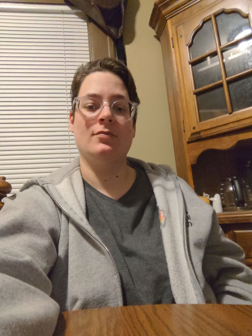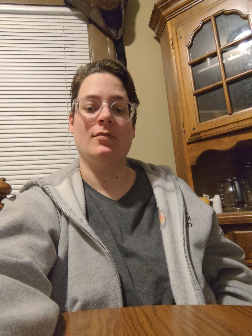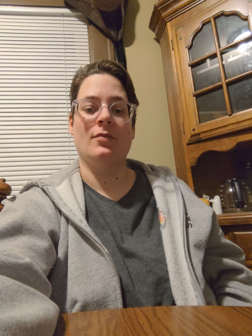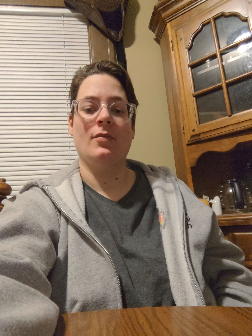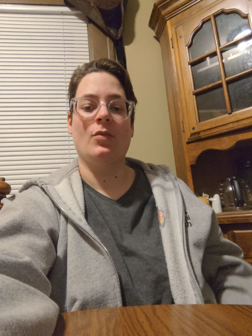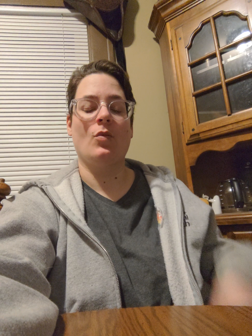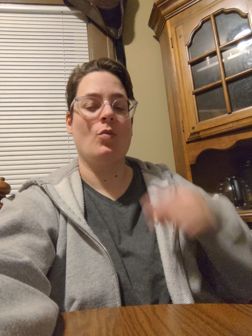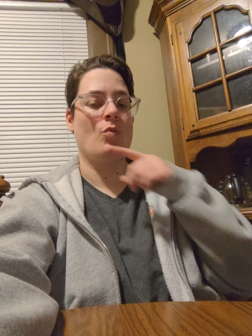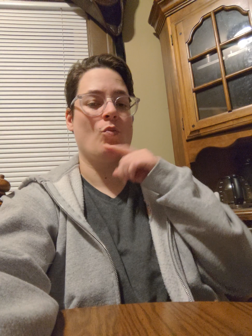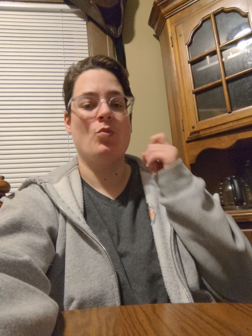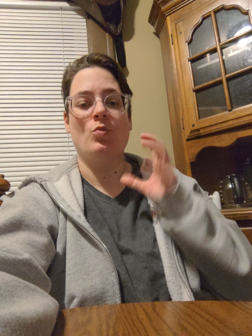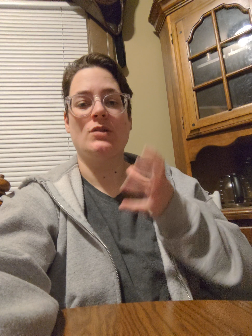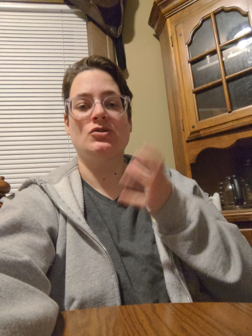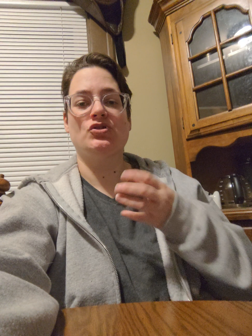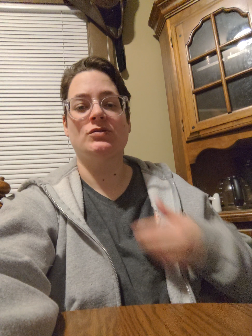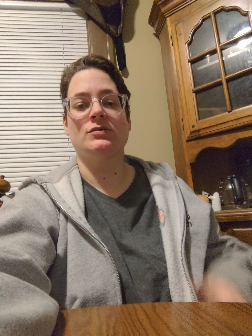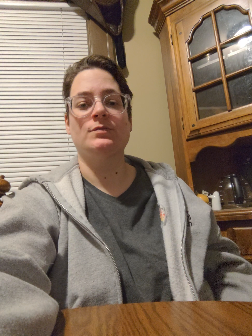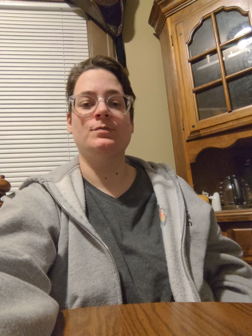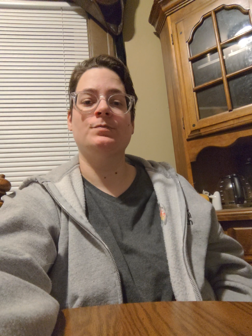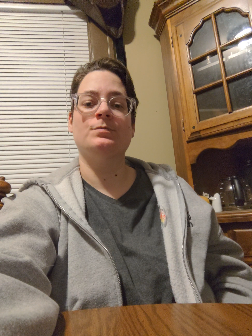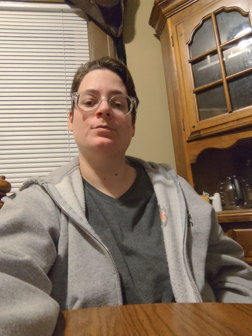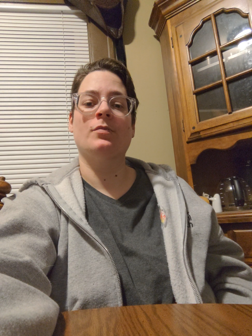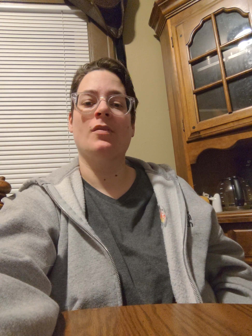dryer